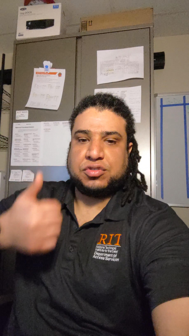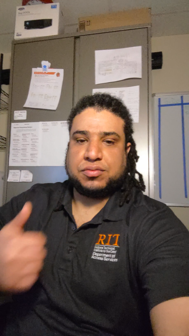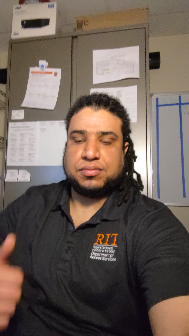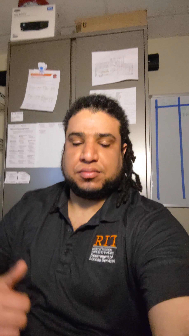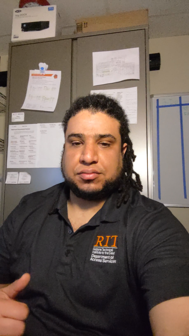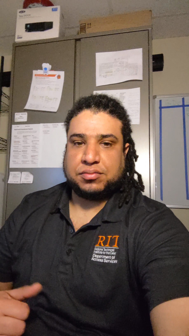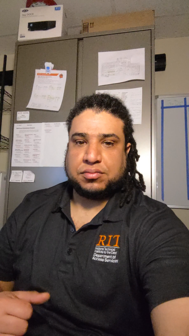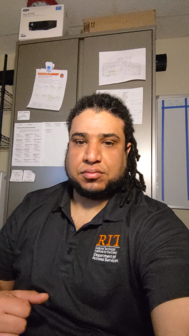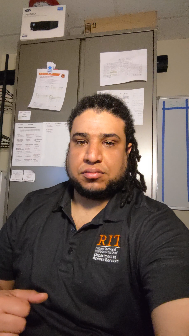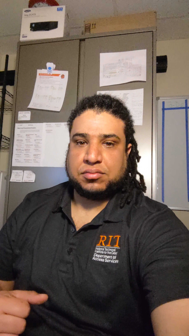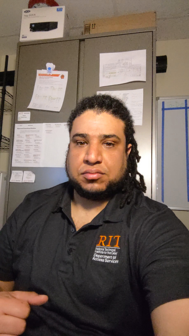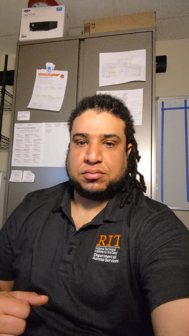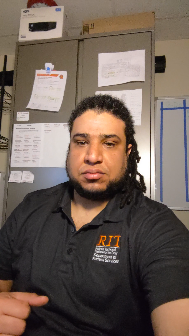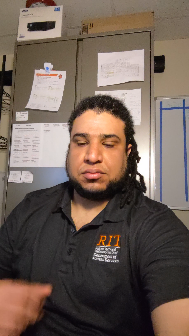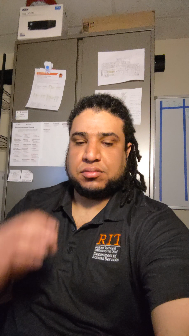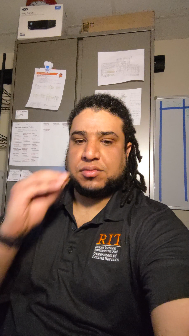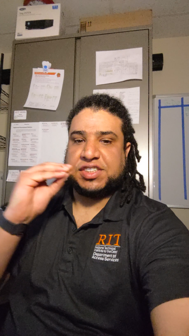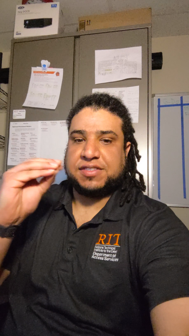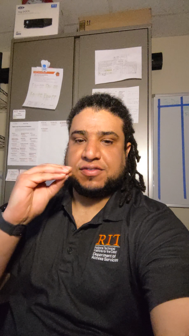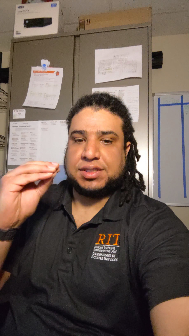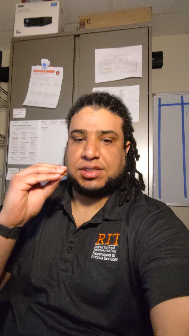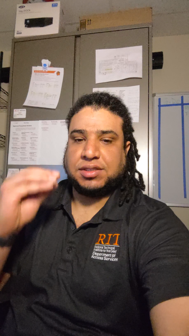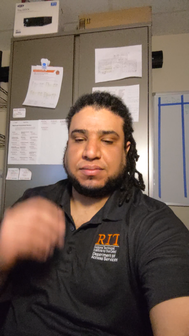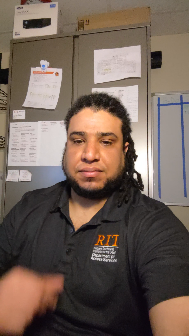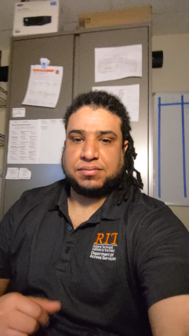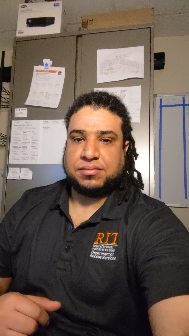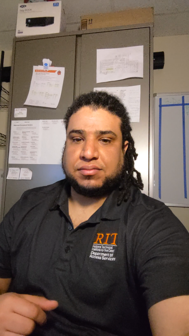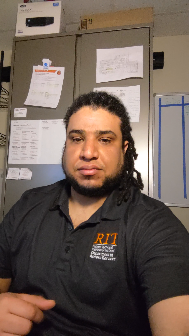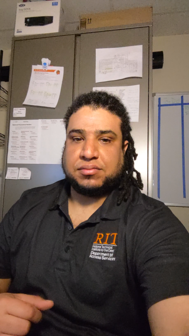fix